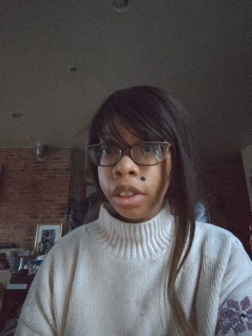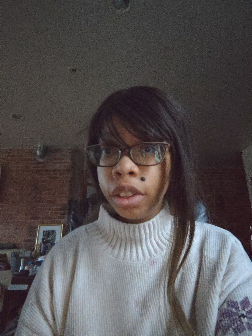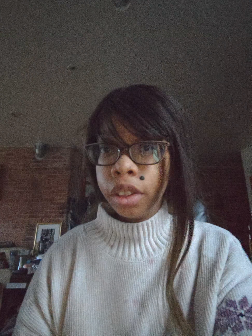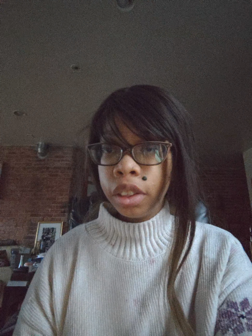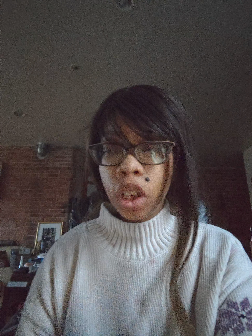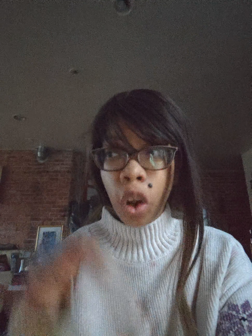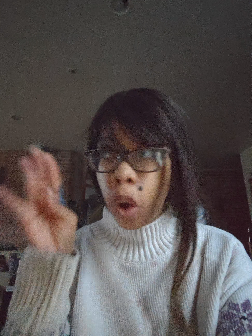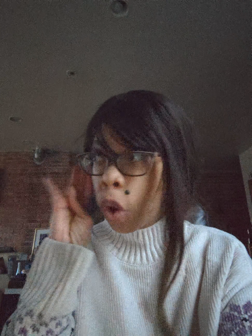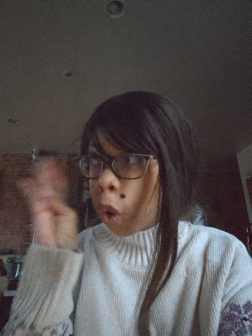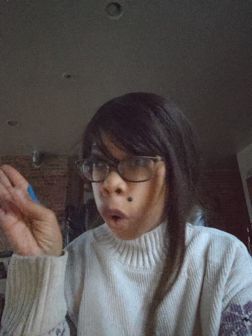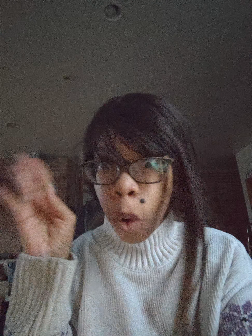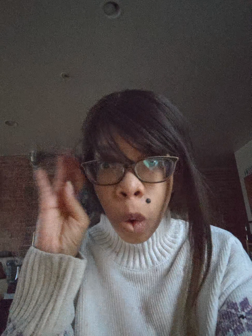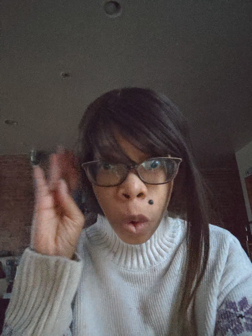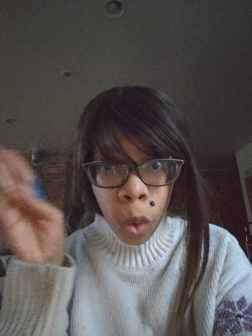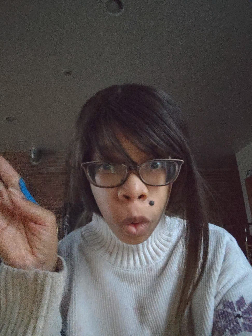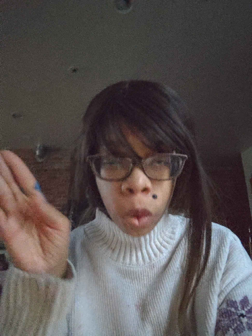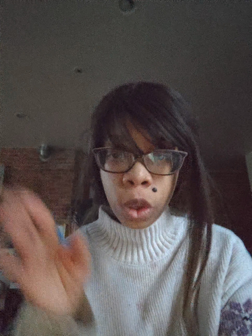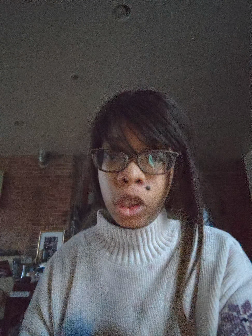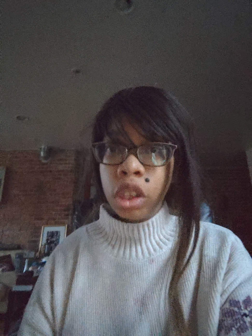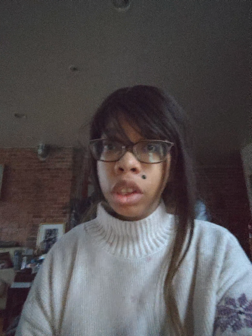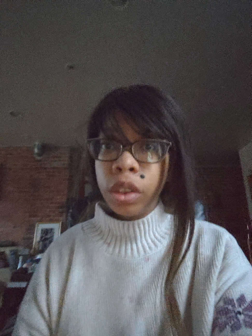hello